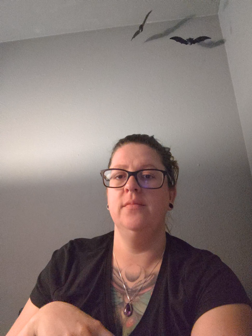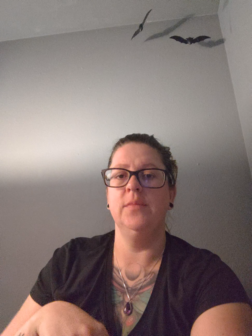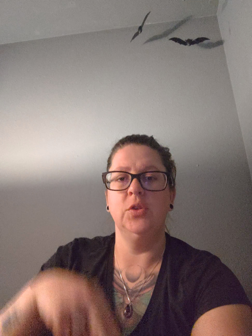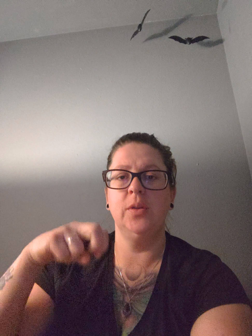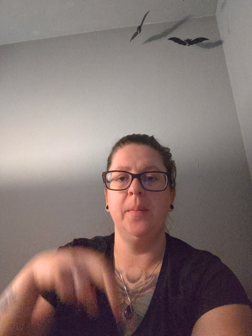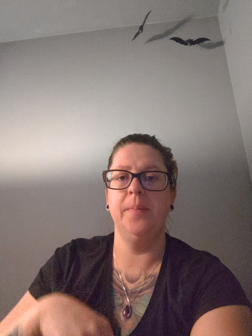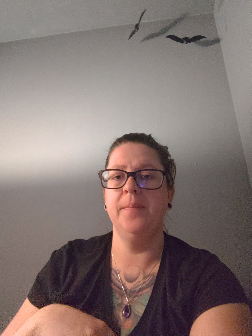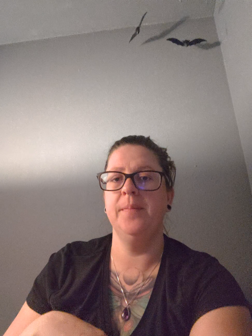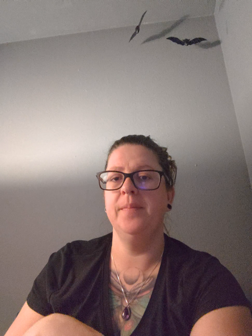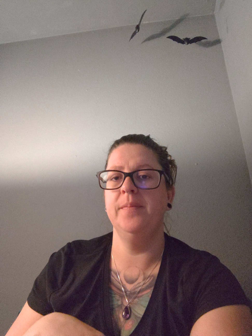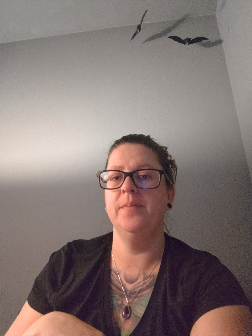jump